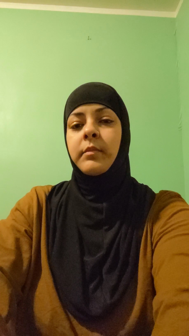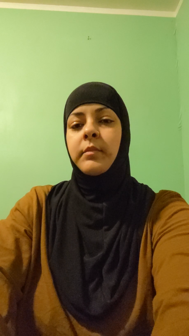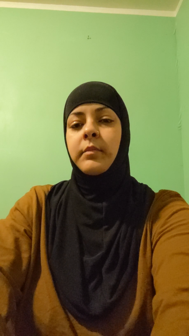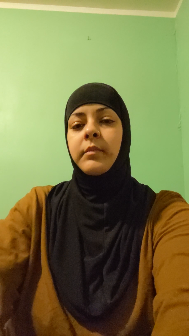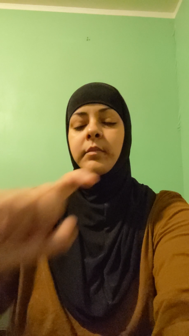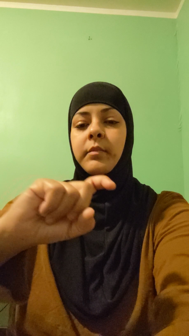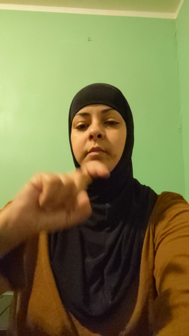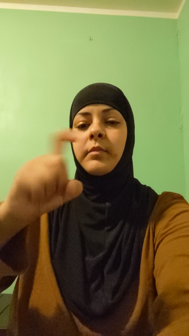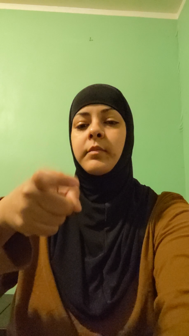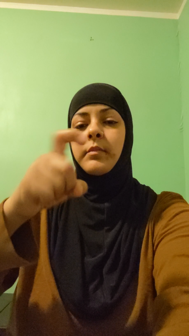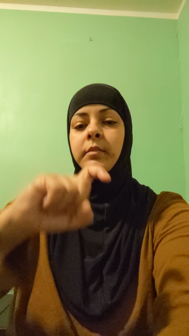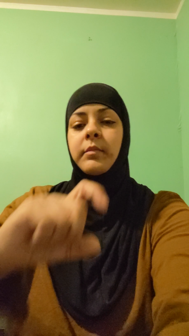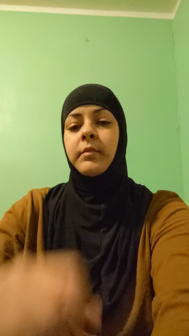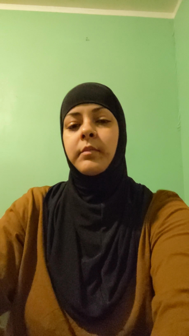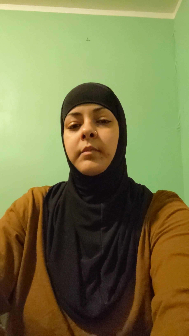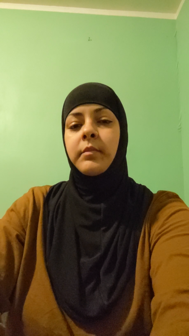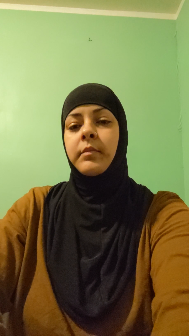friend